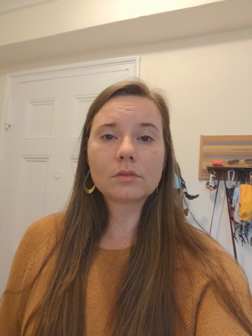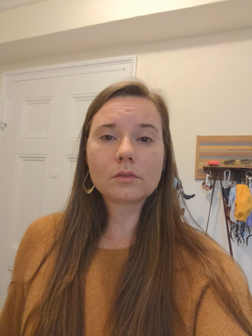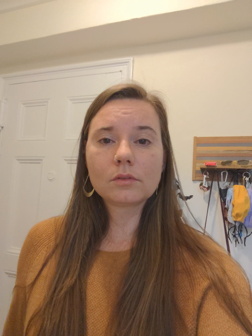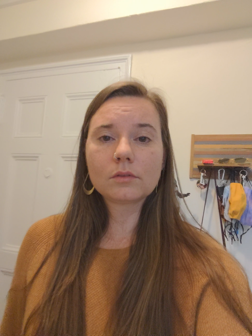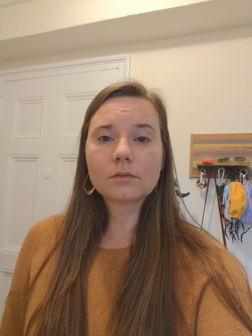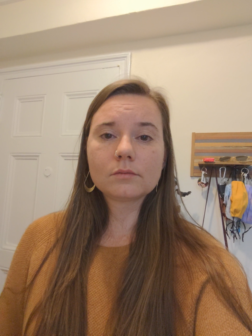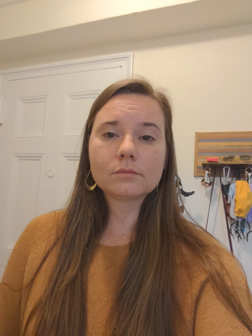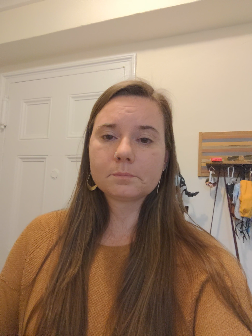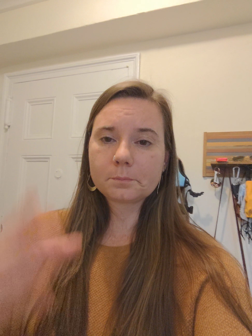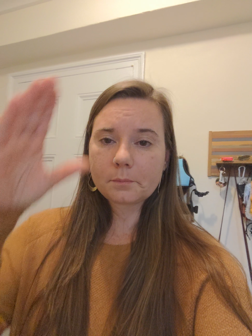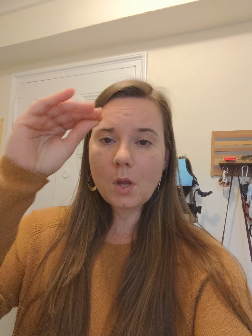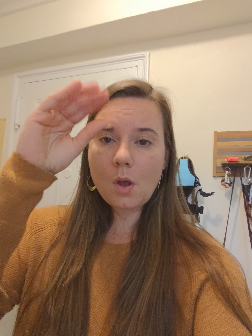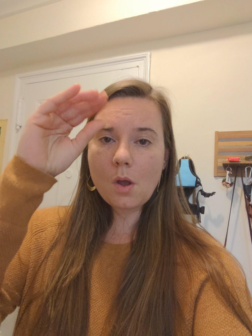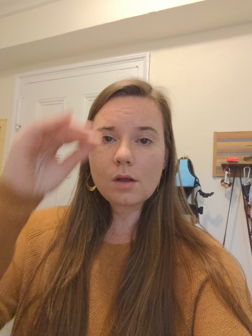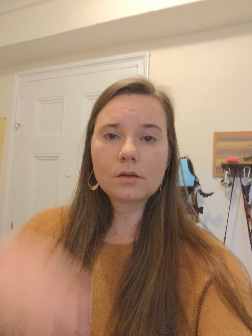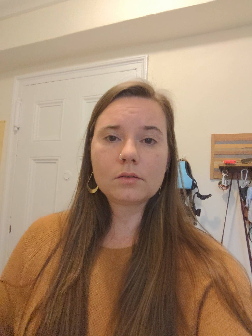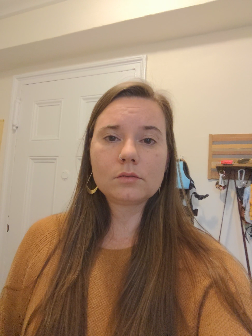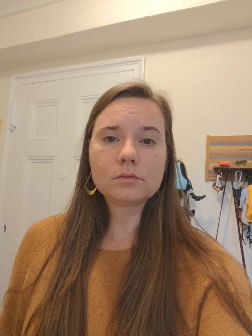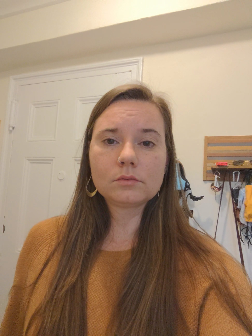boy